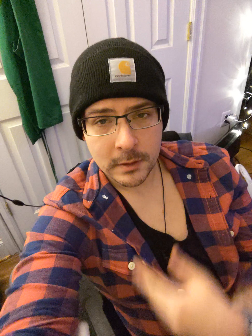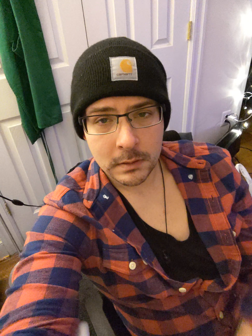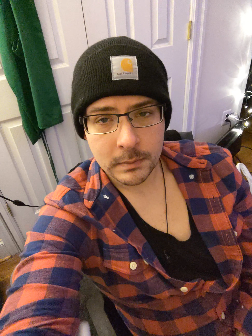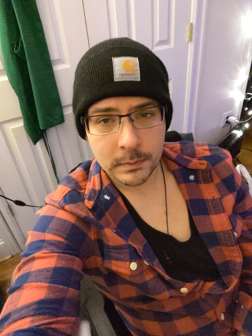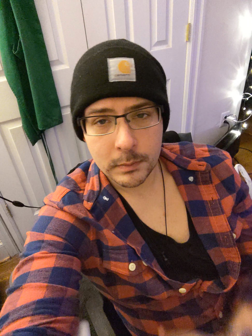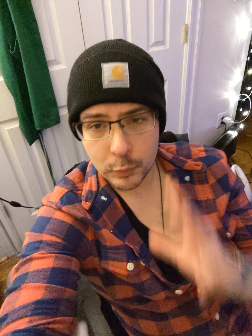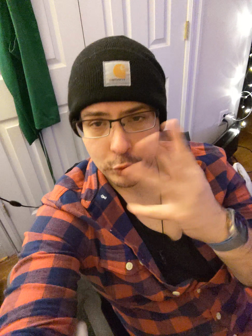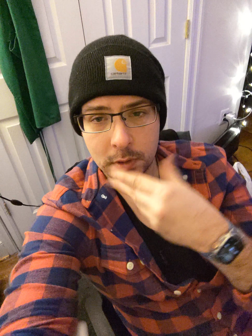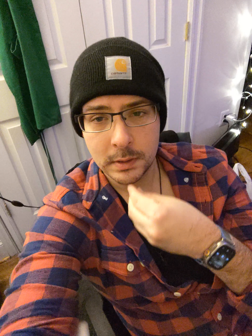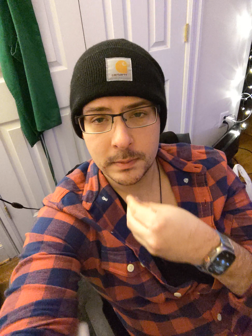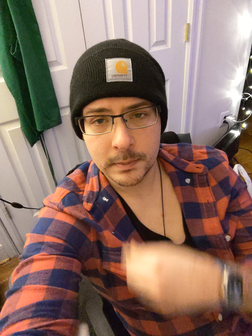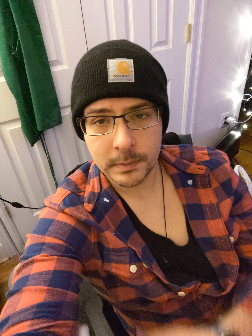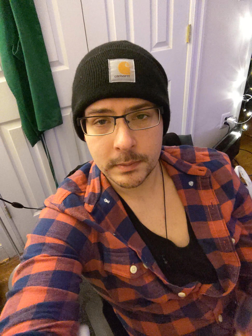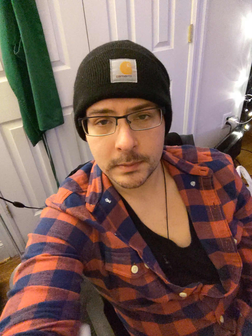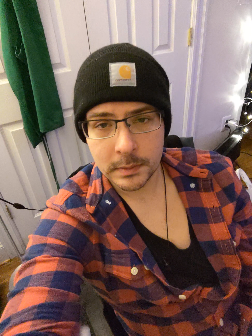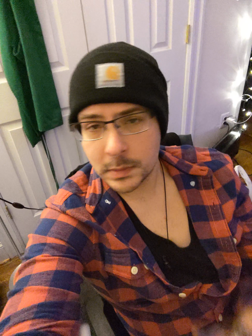pretty